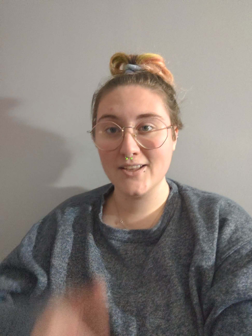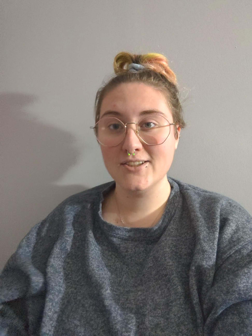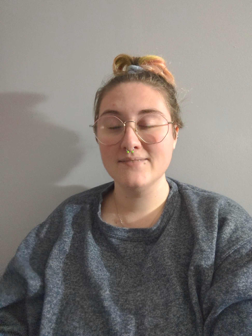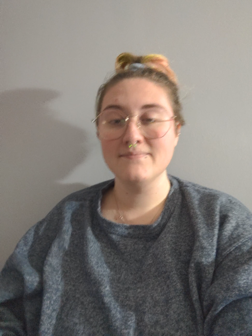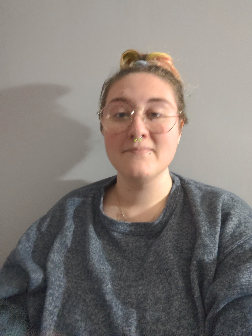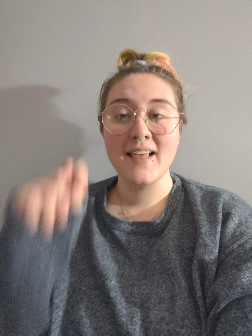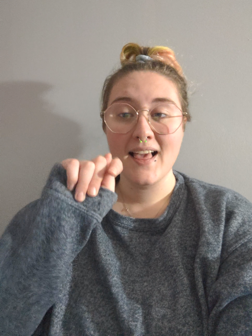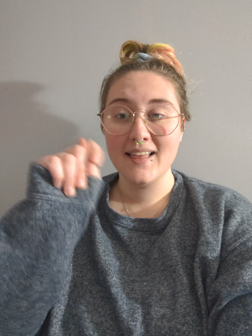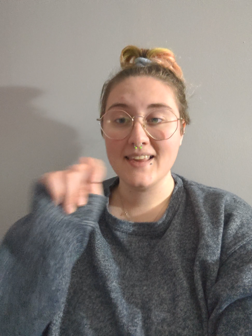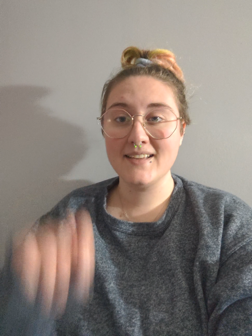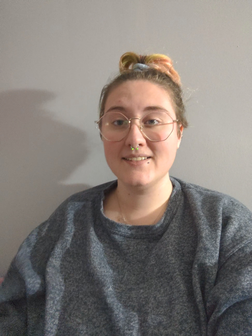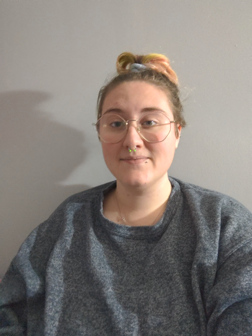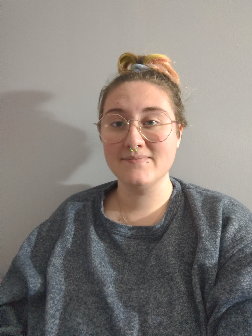potty